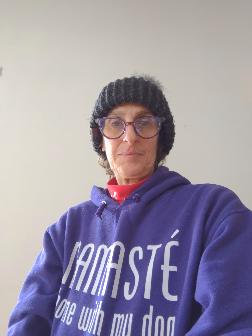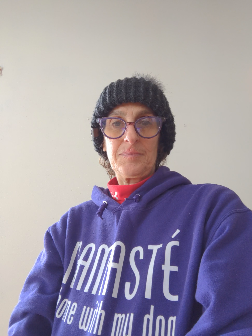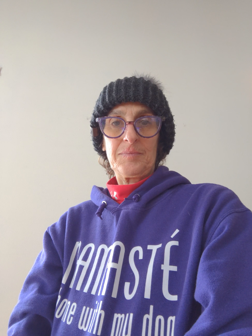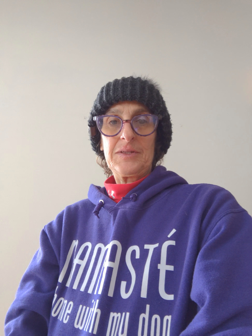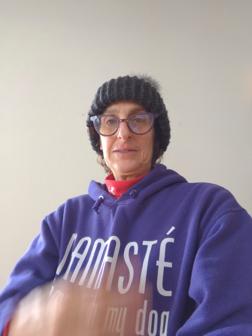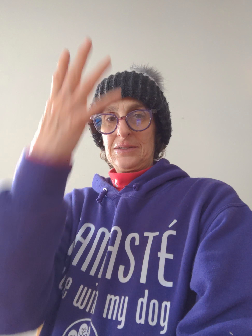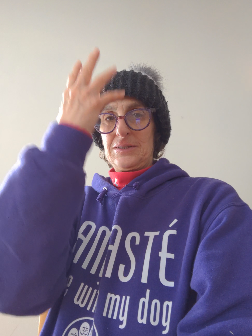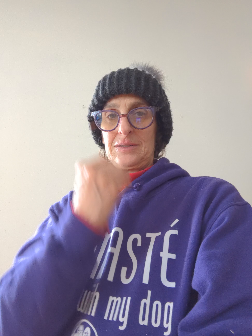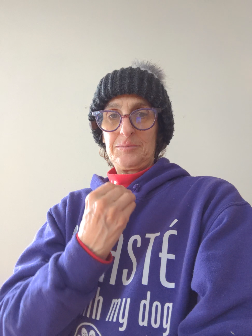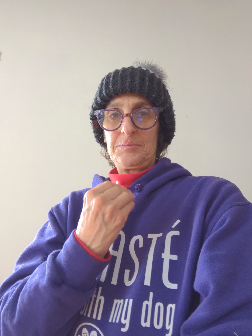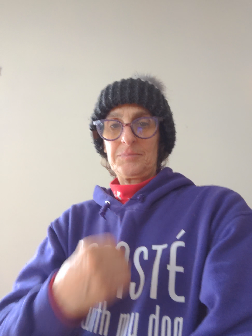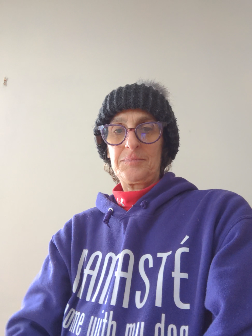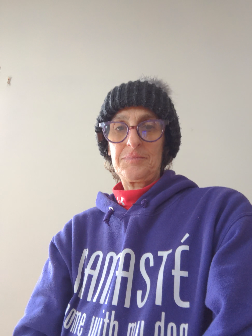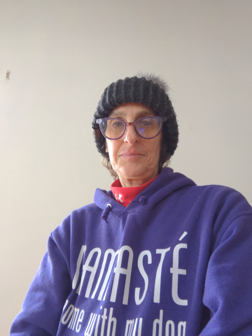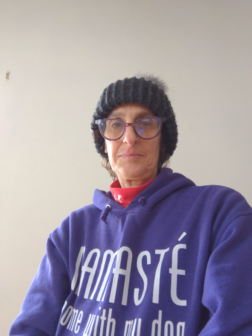sleepy